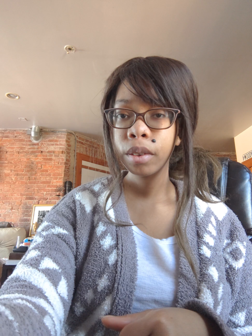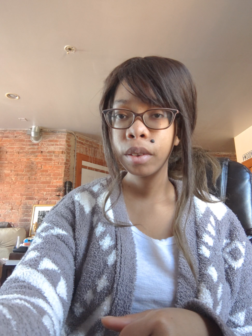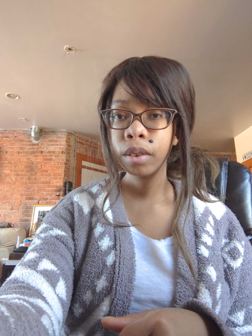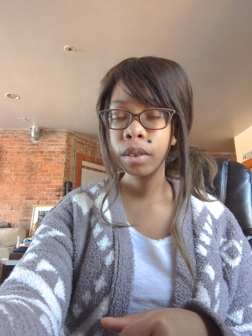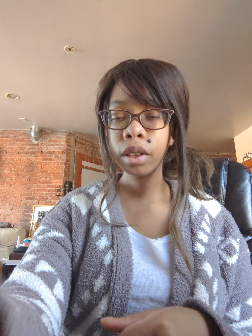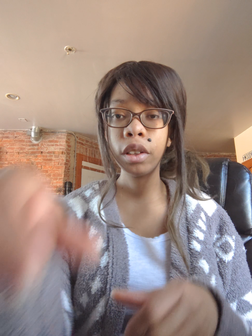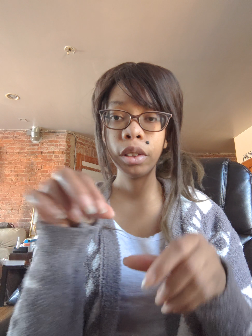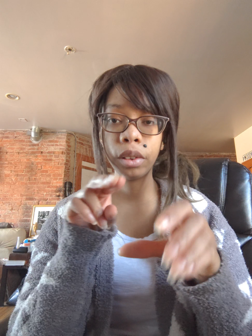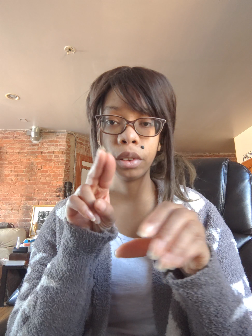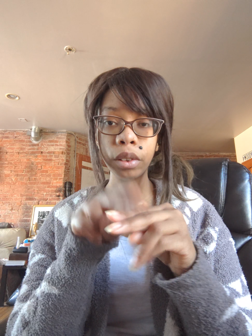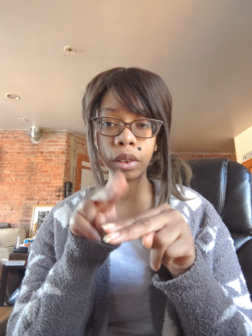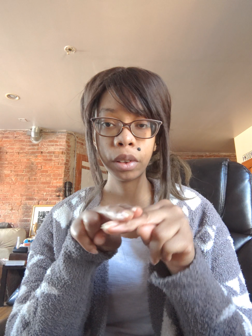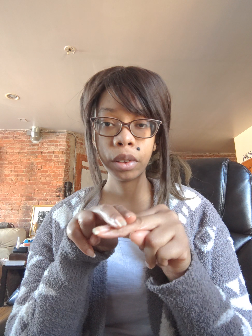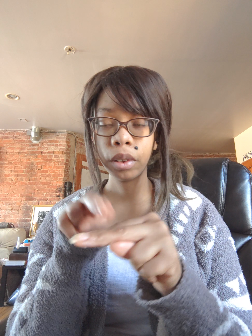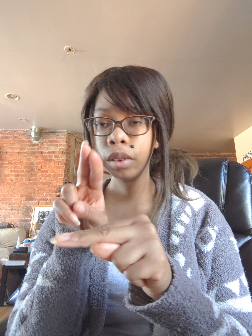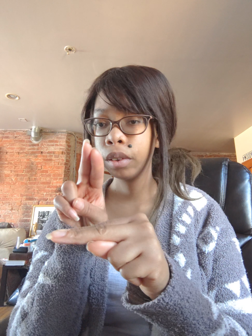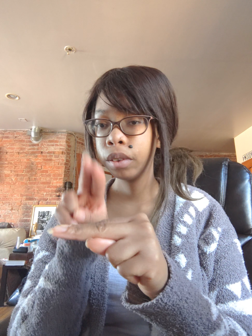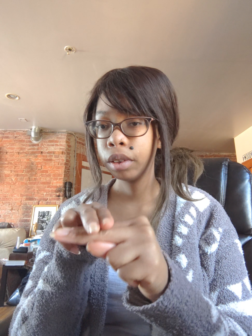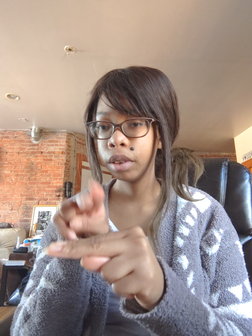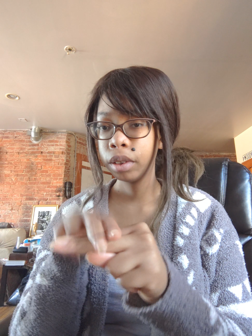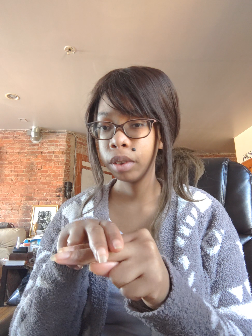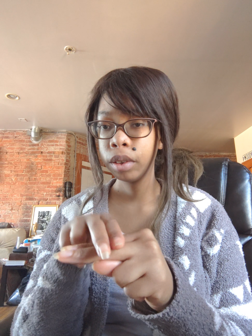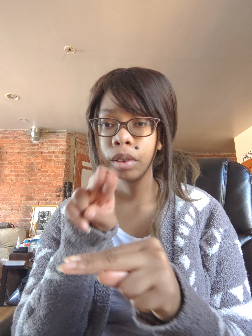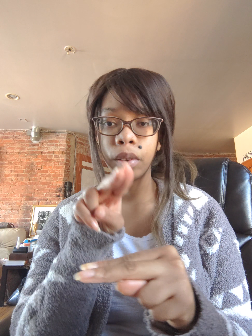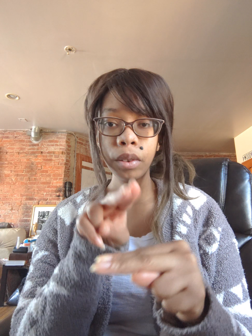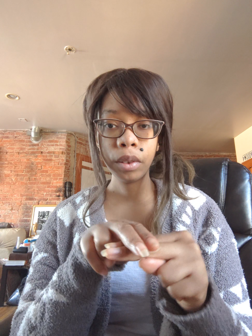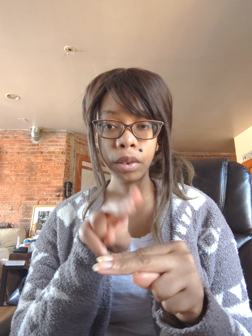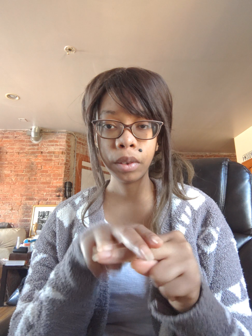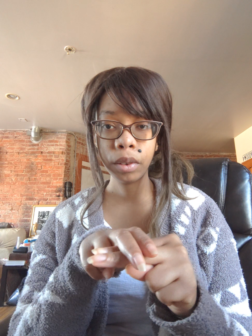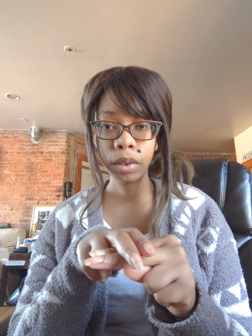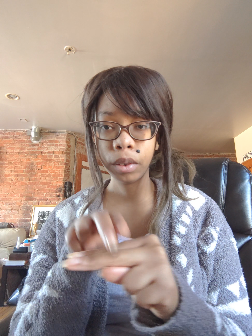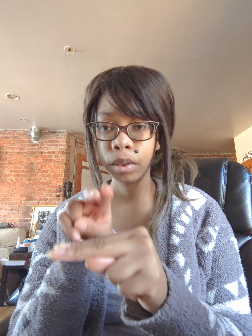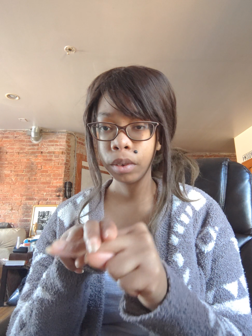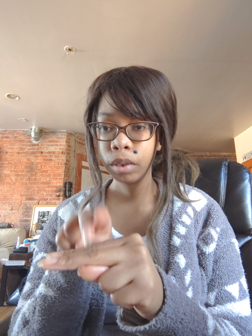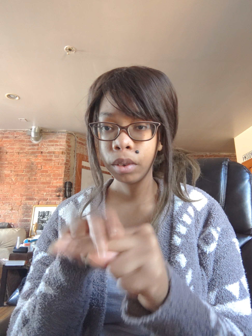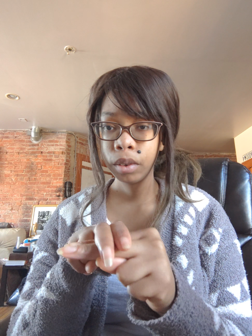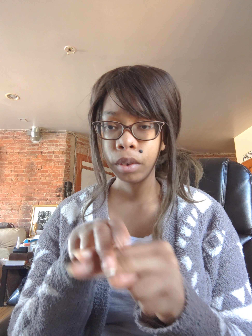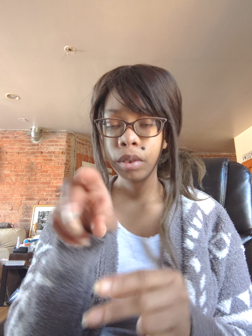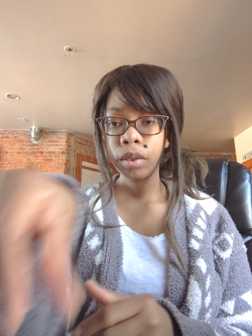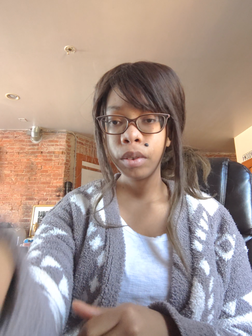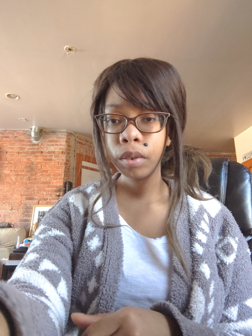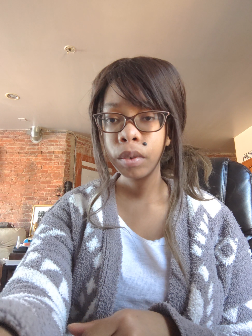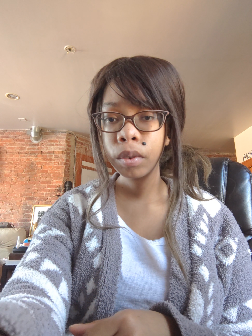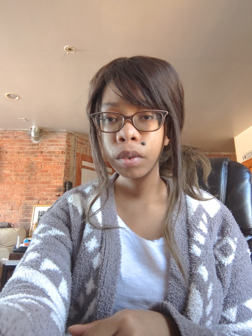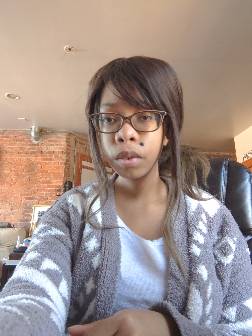chair